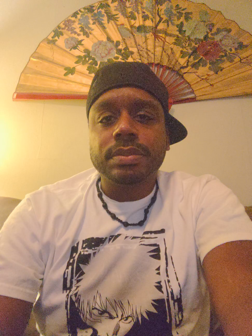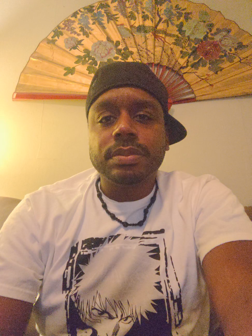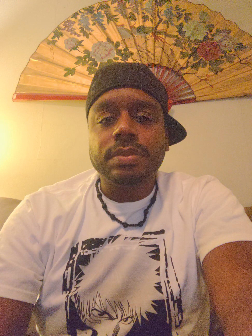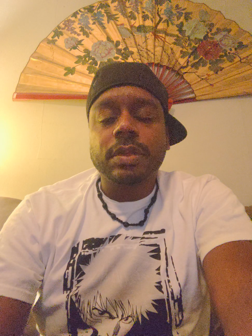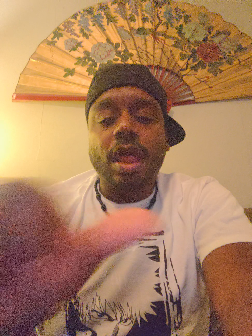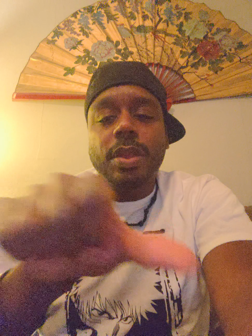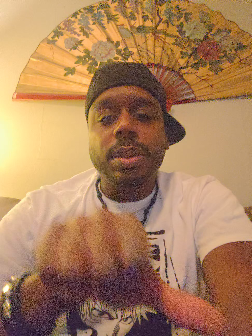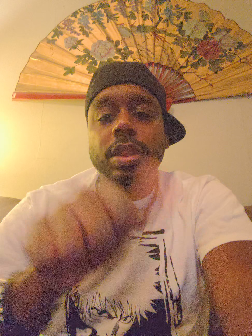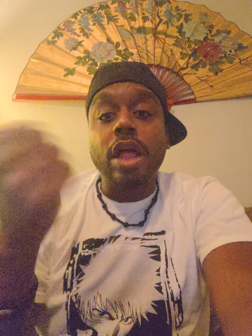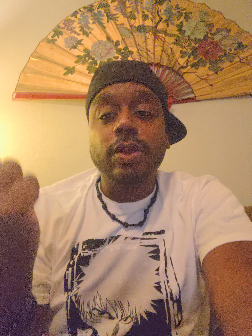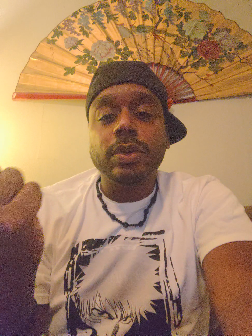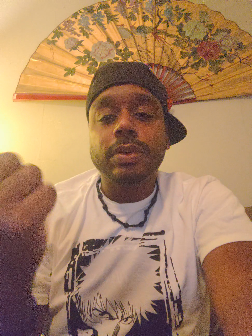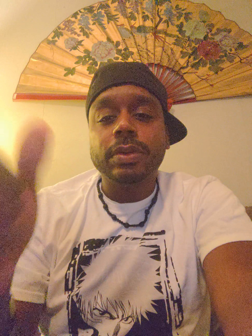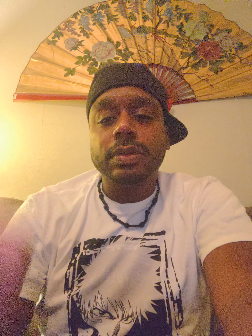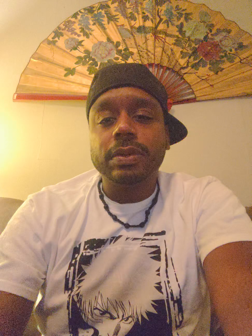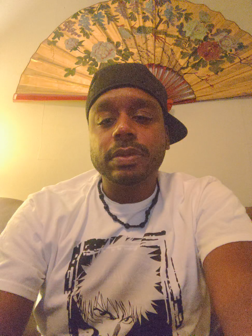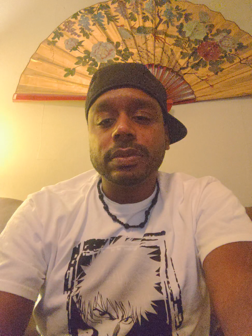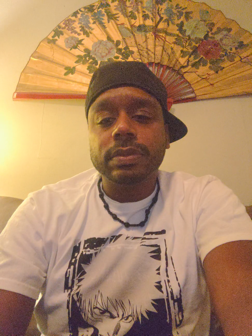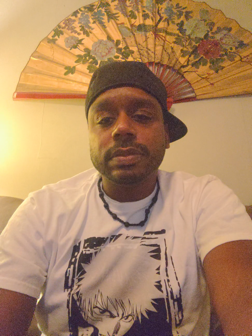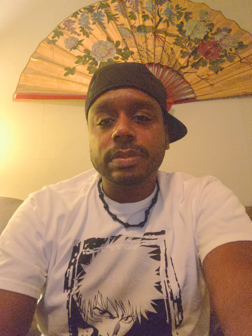another